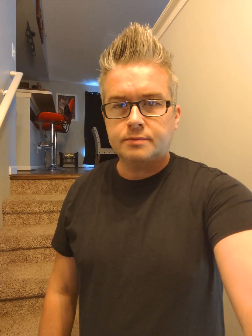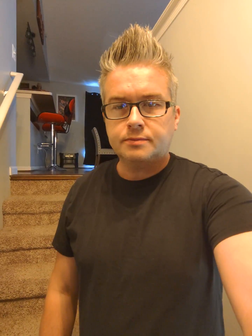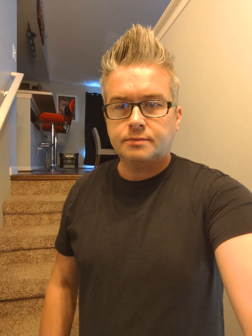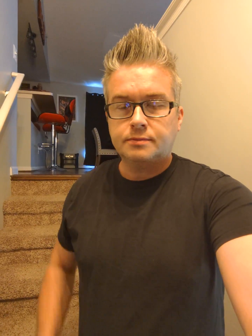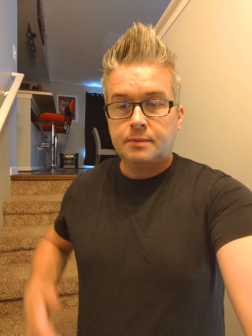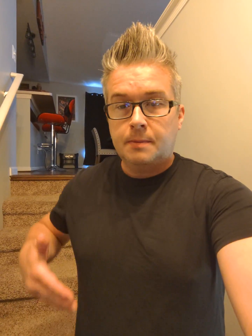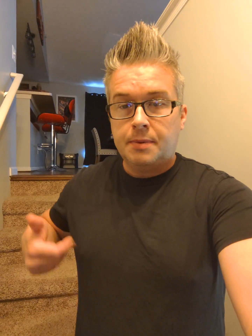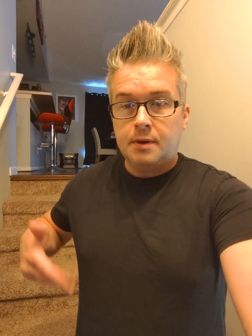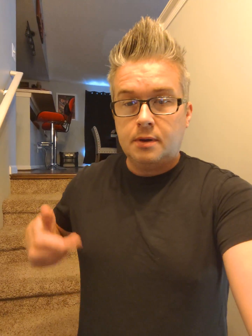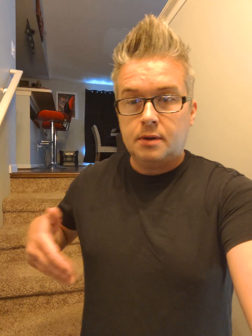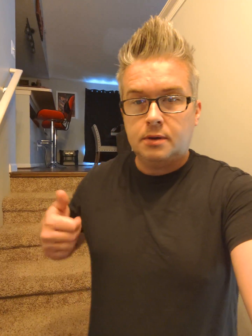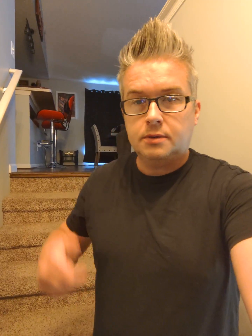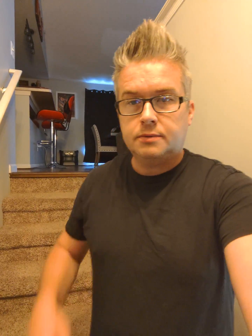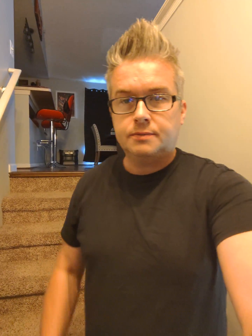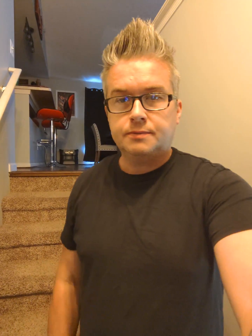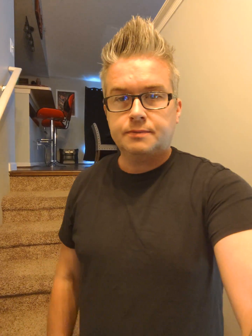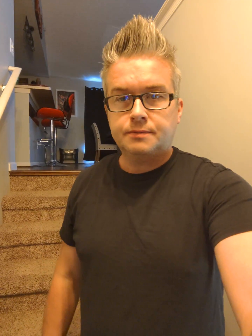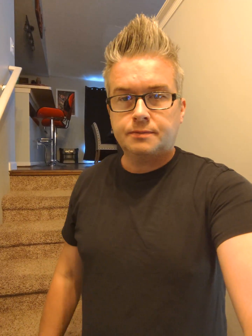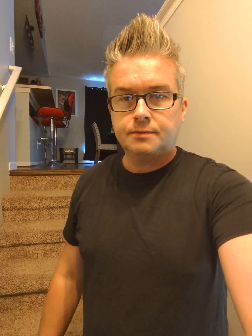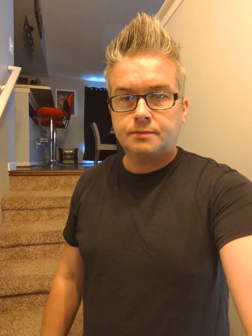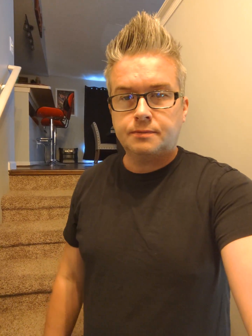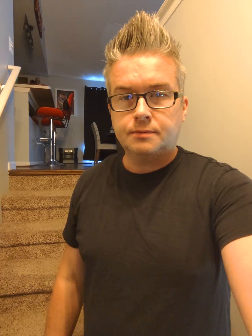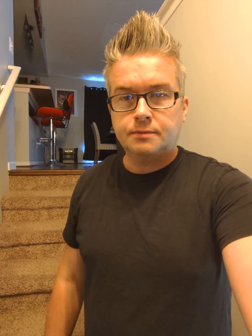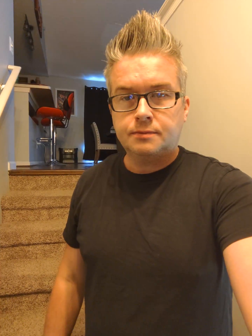pants